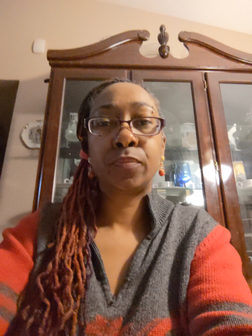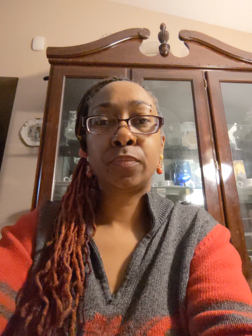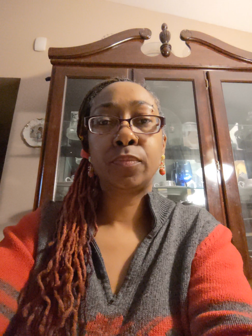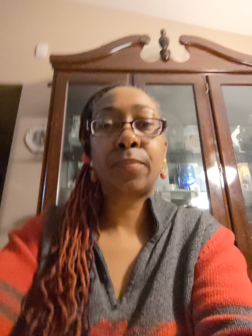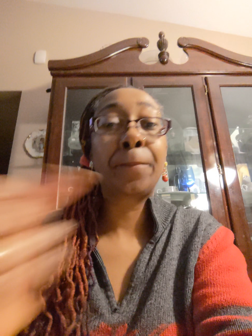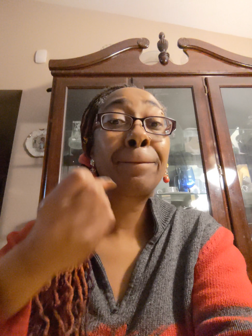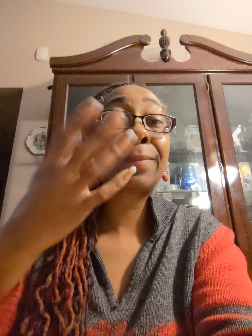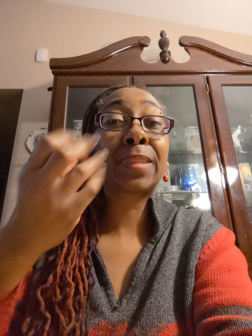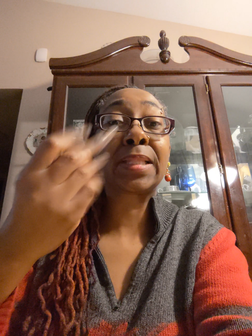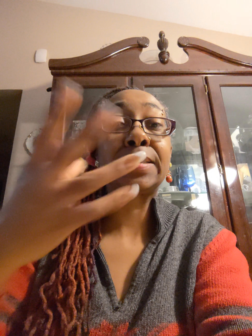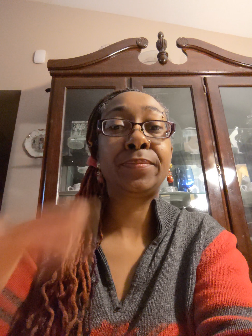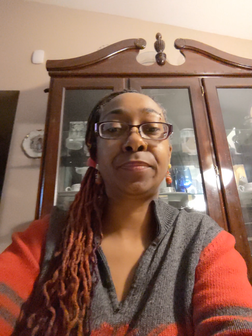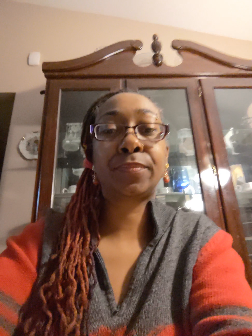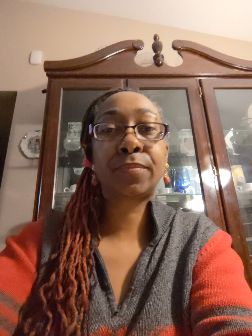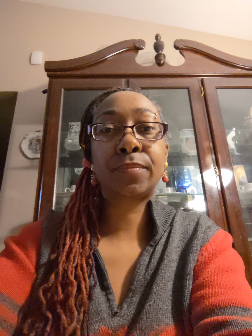many